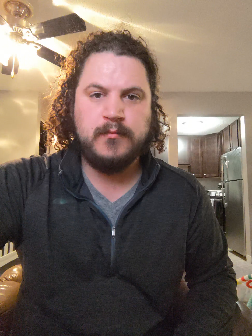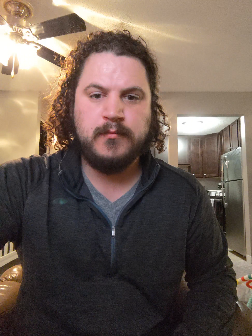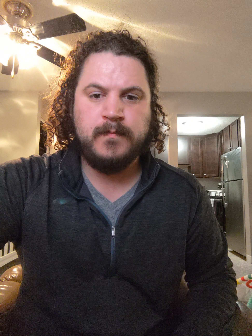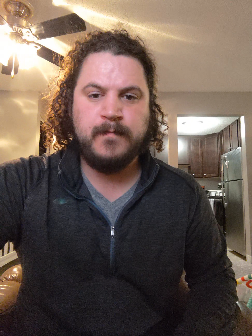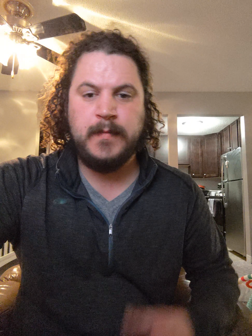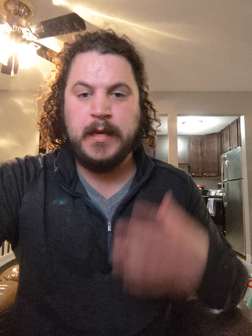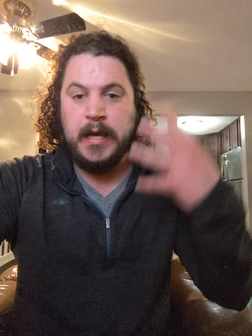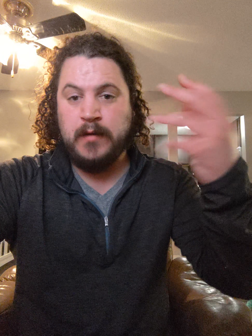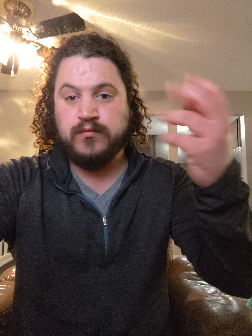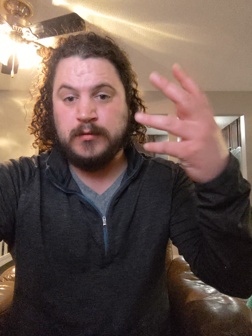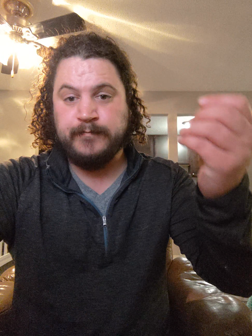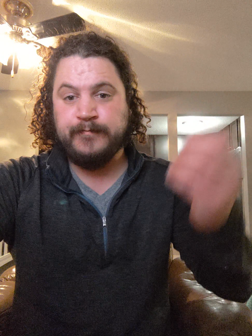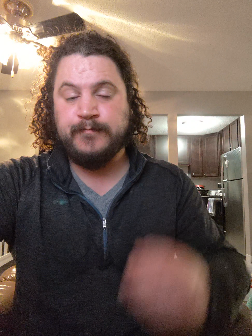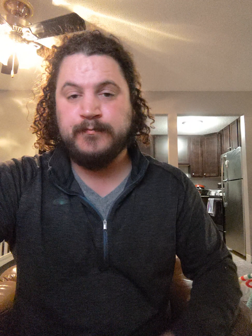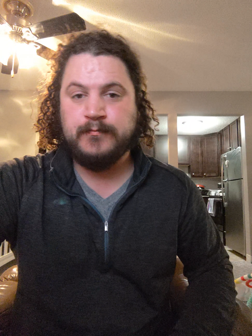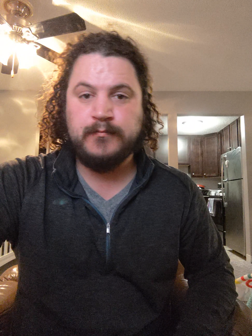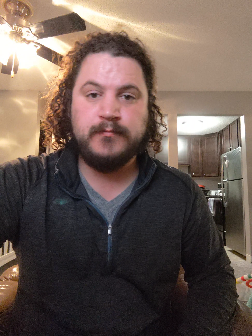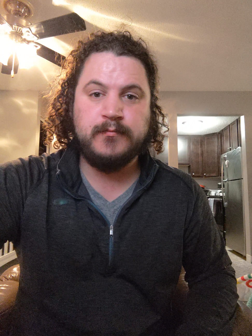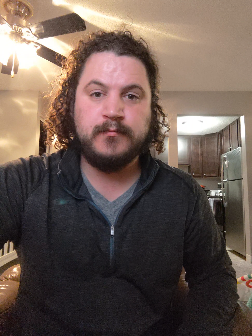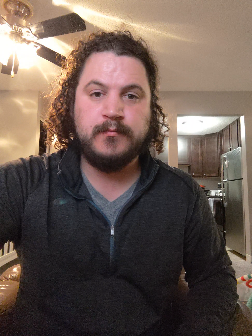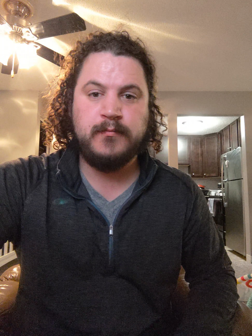outside